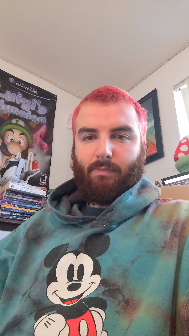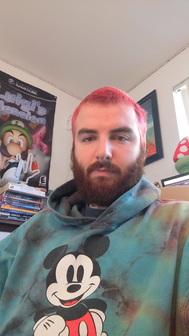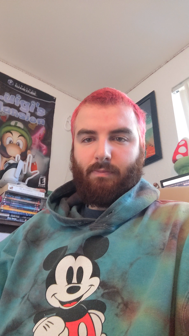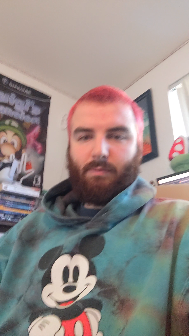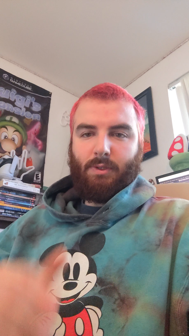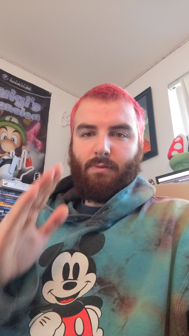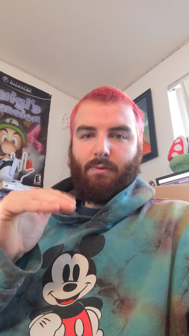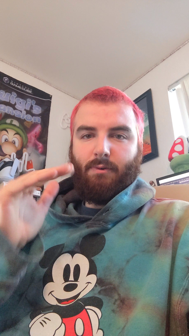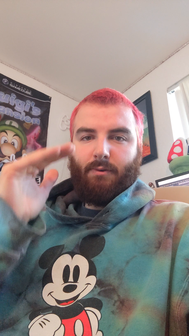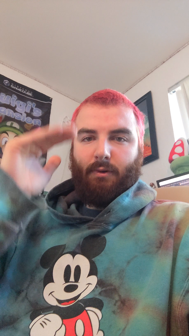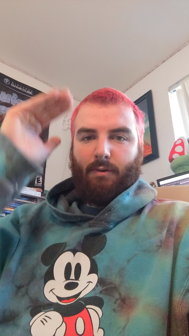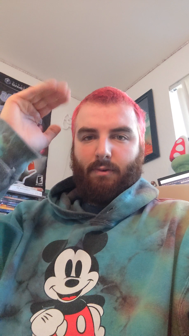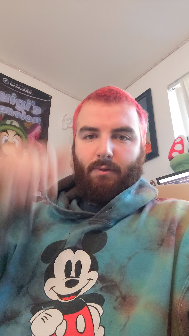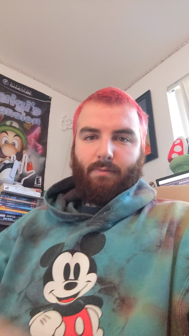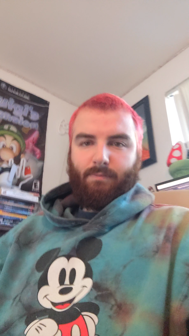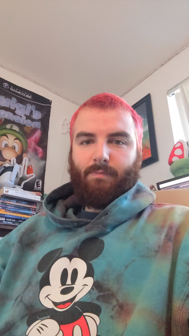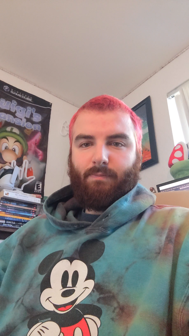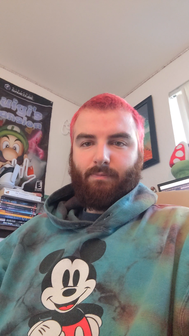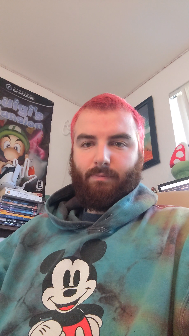build